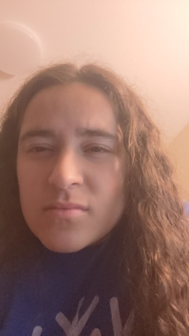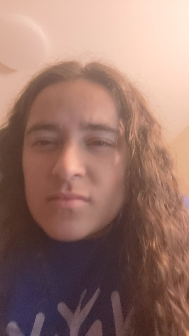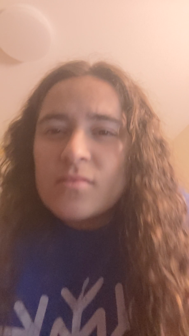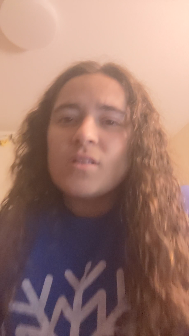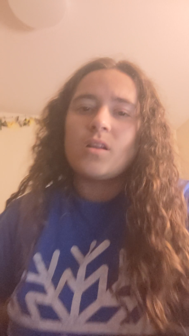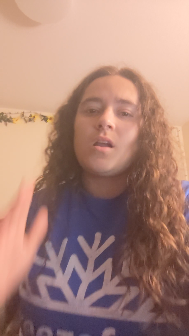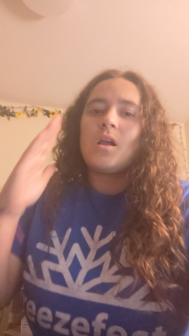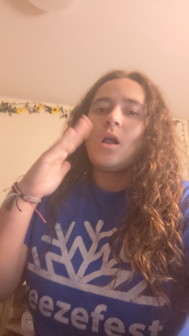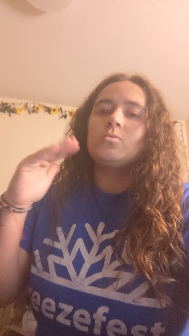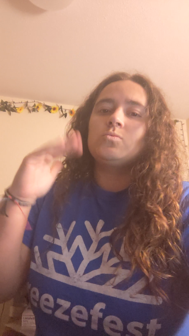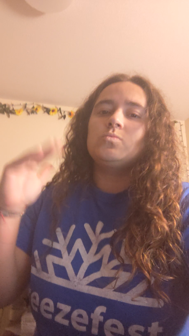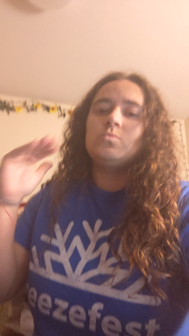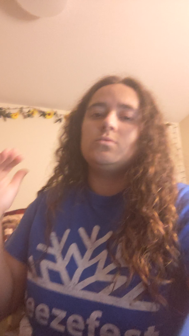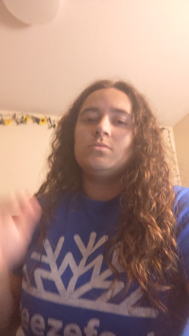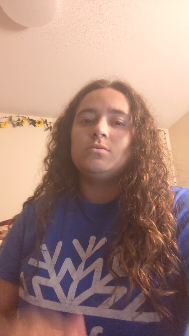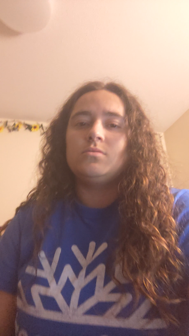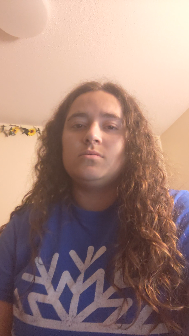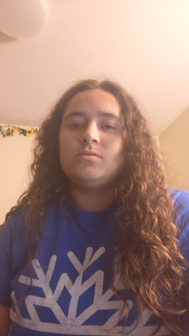downtown